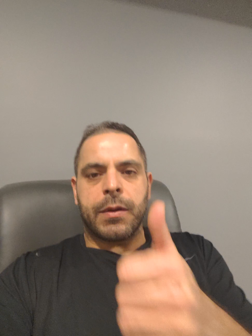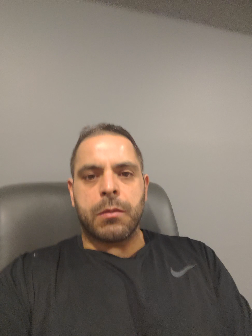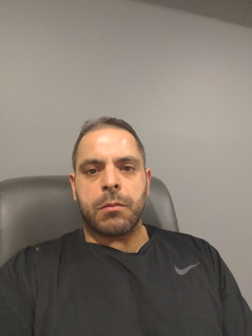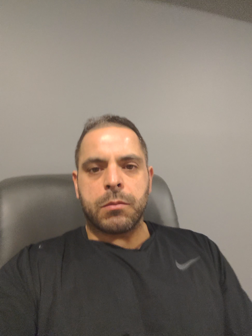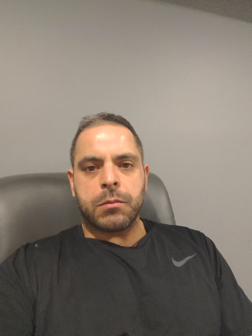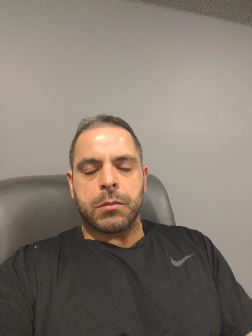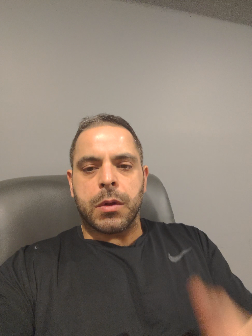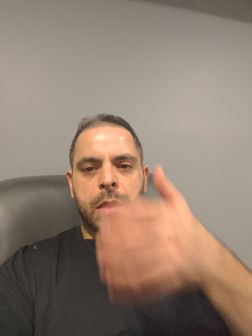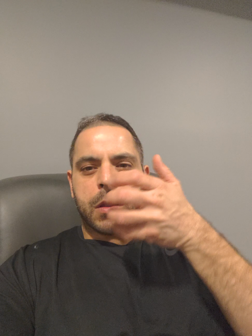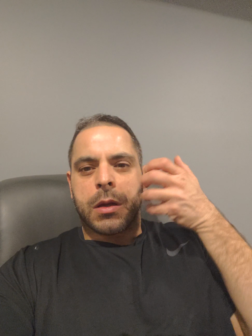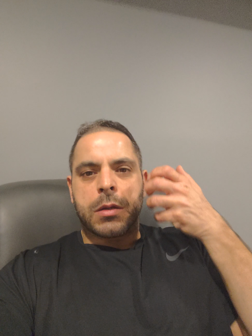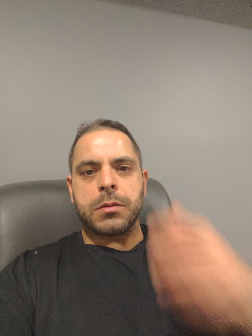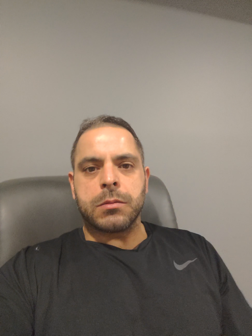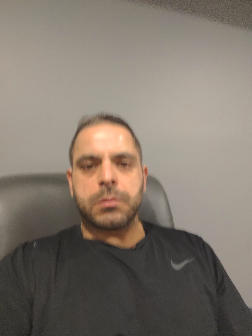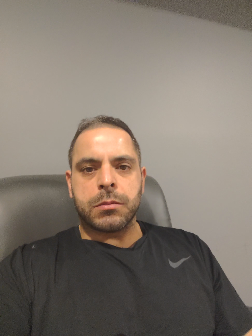tiger